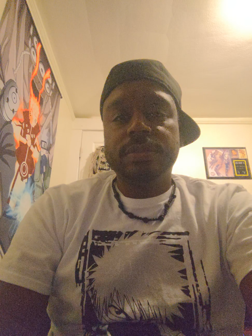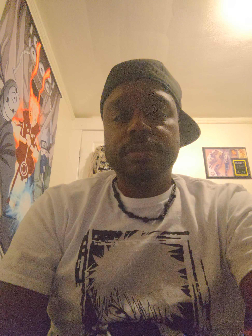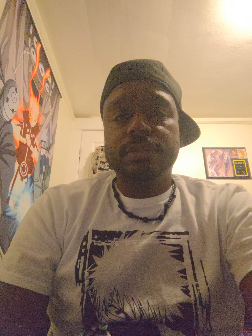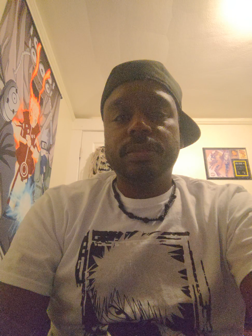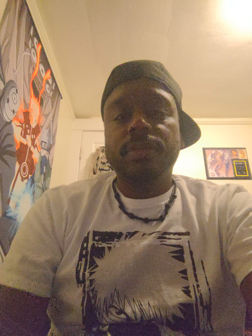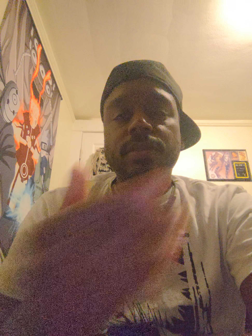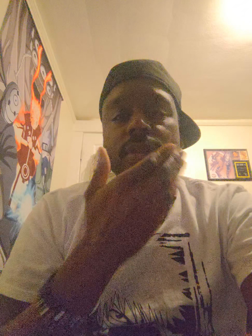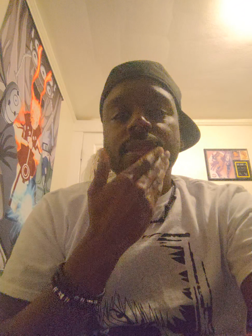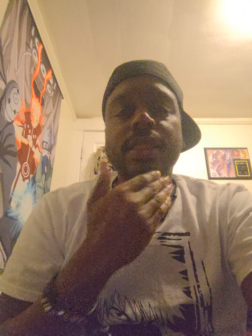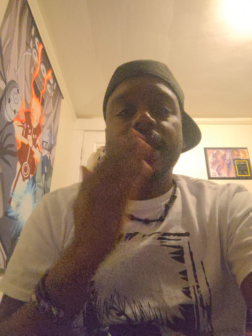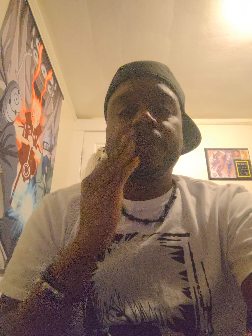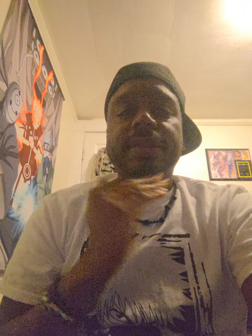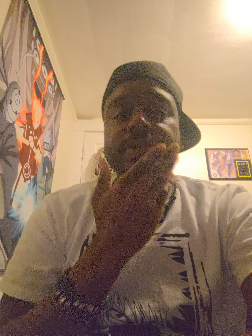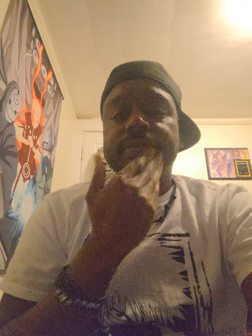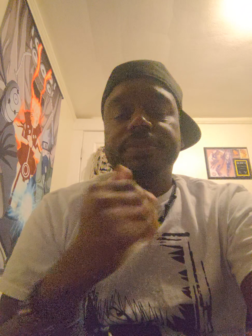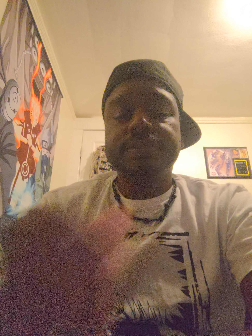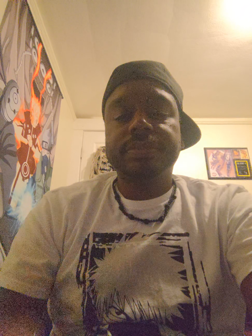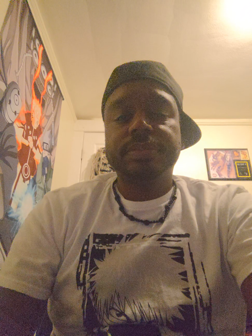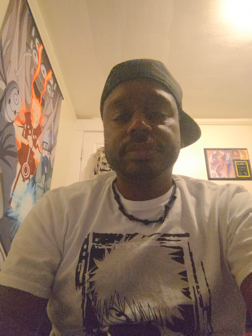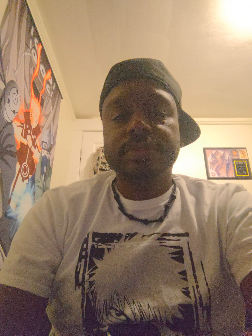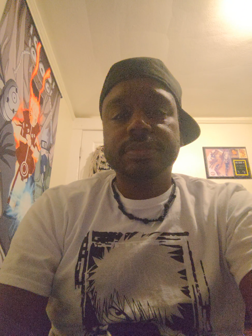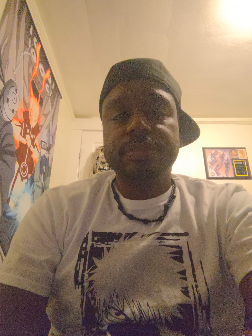napkin